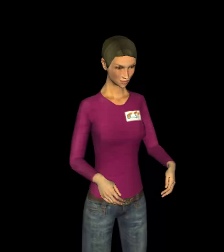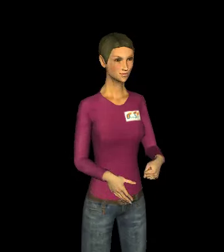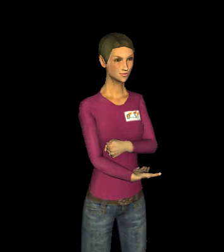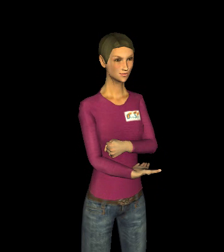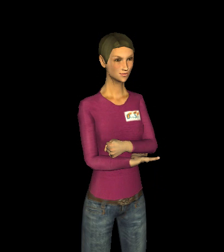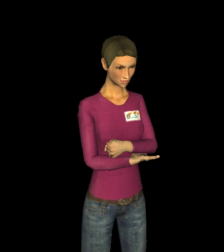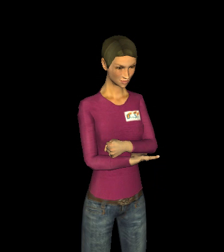يساعد